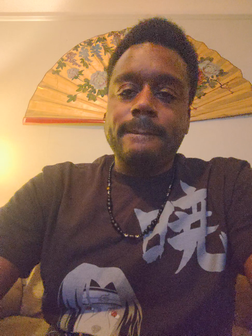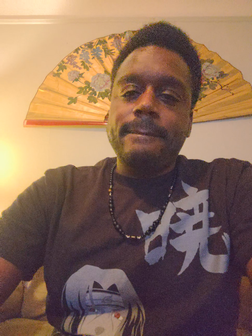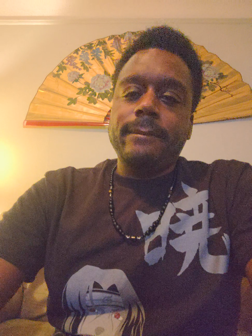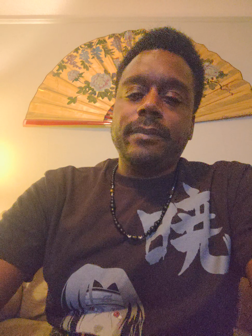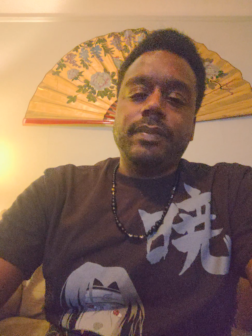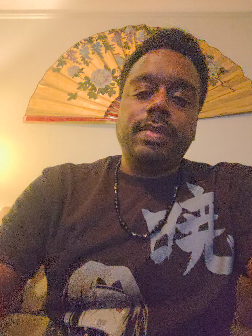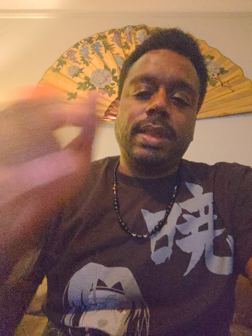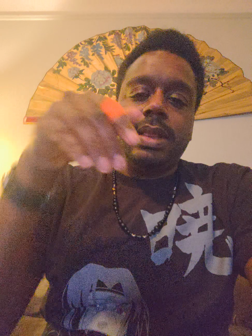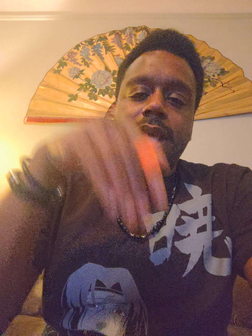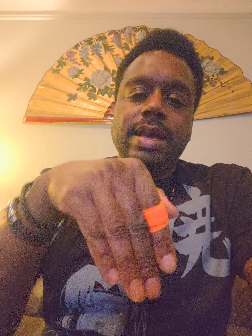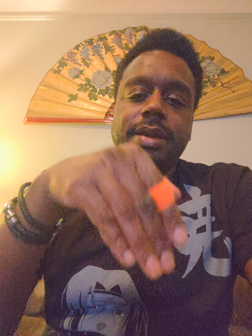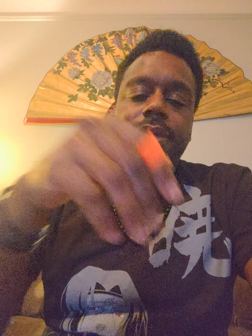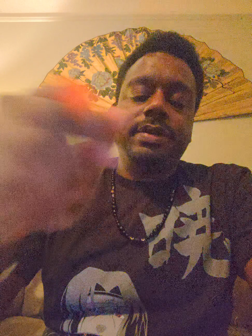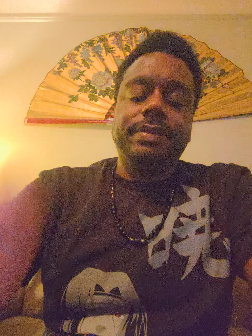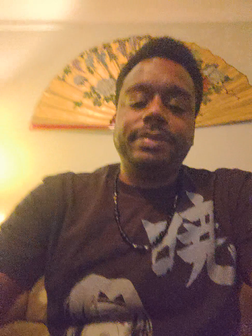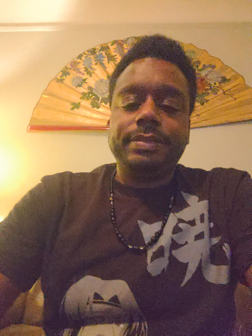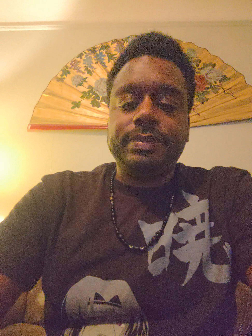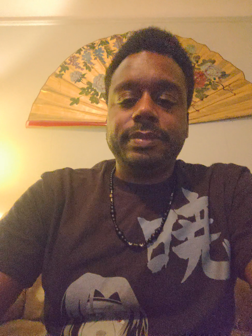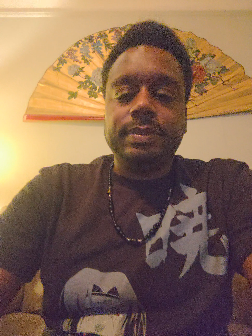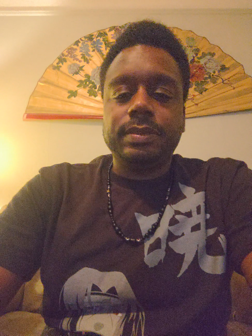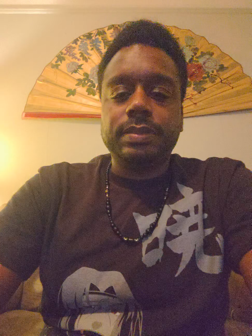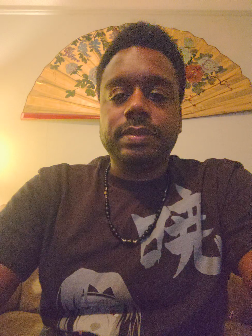night